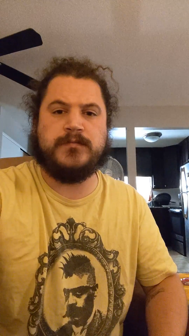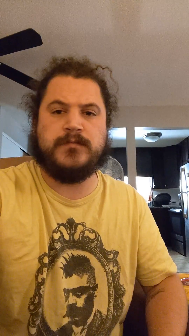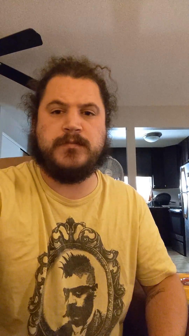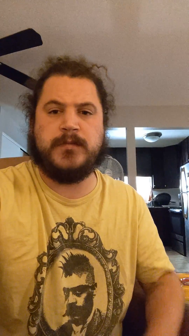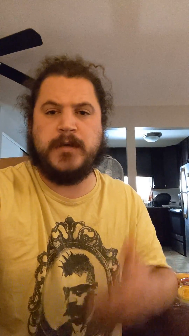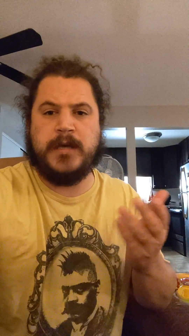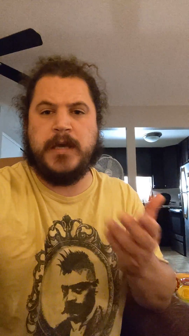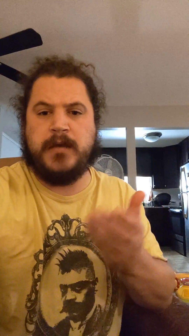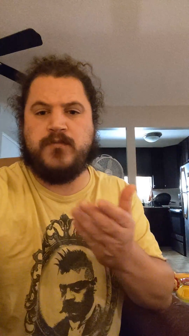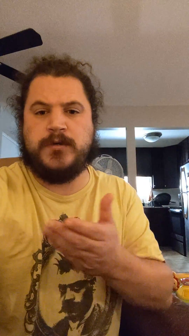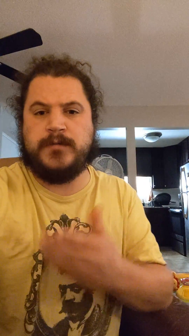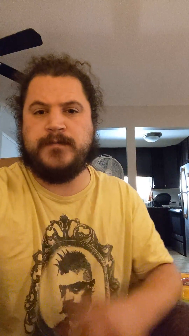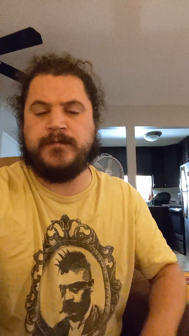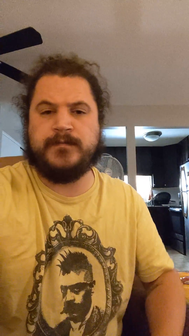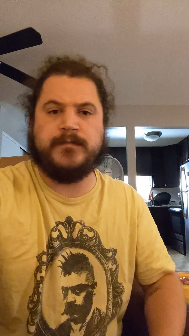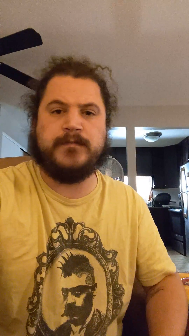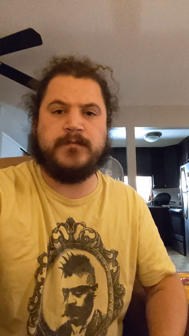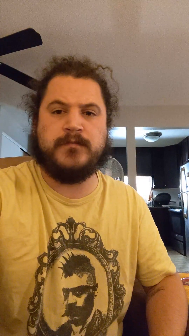carry